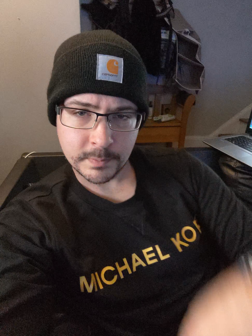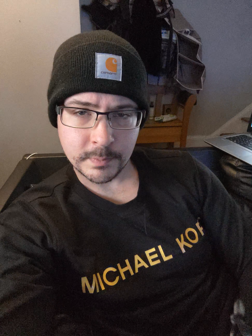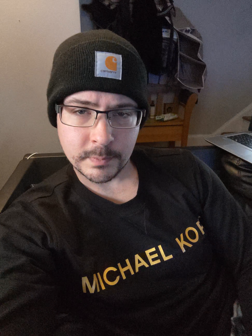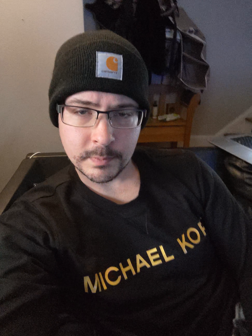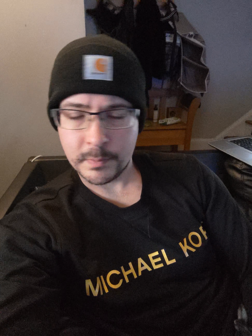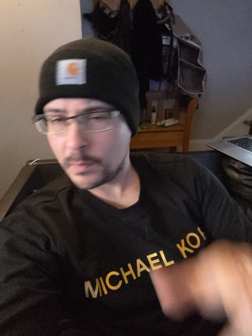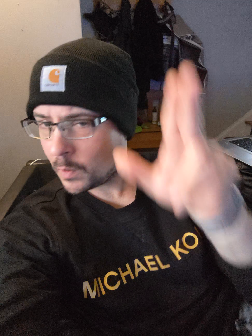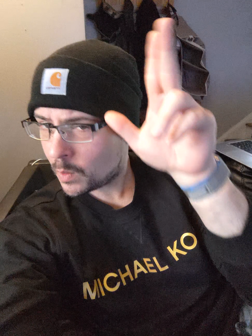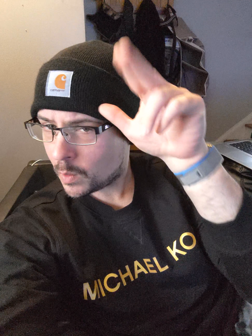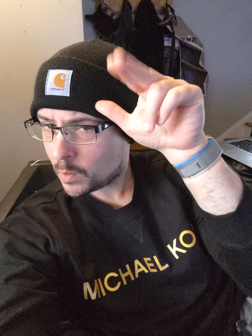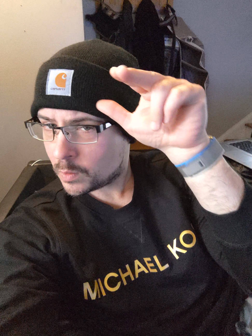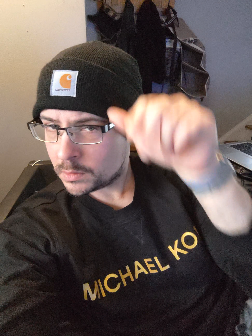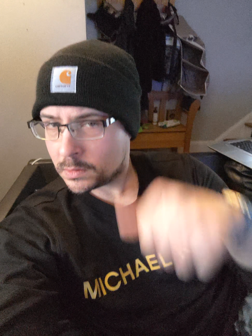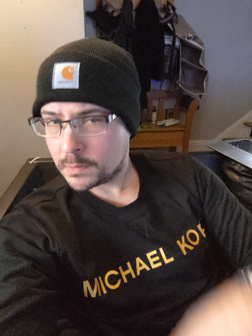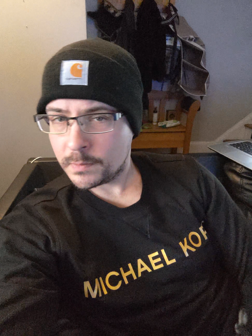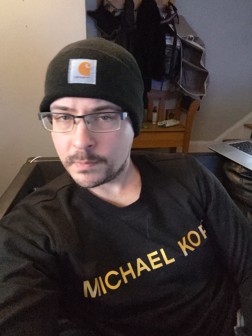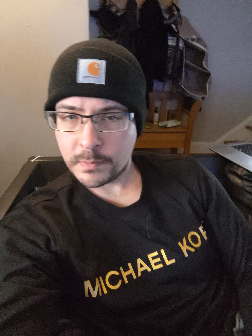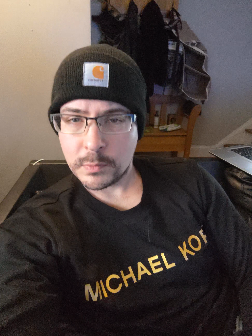horse